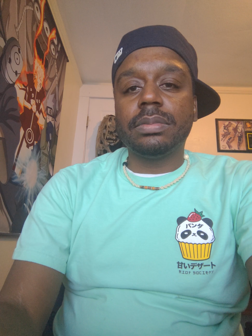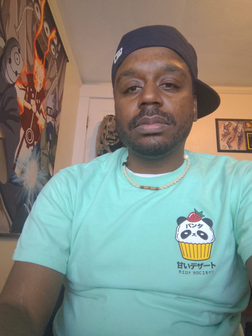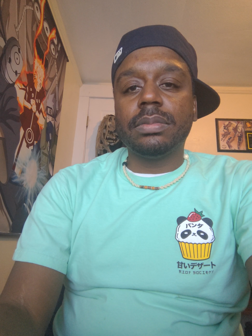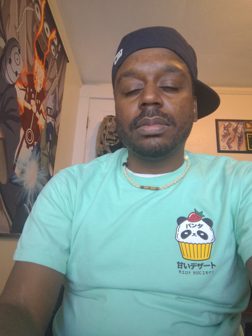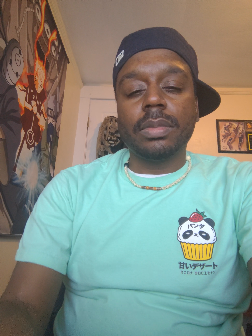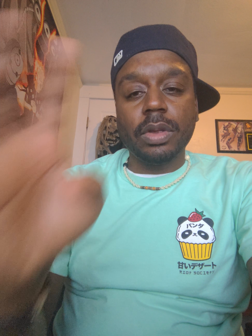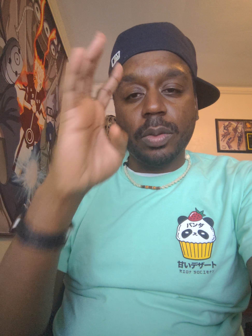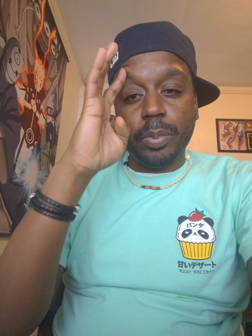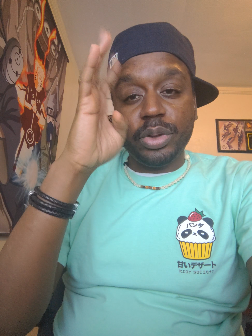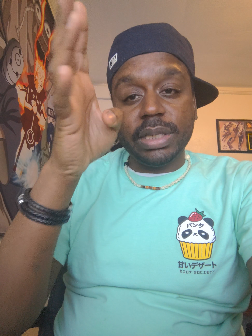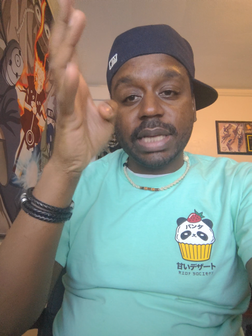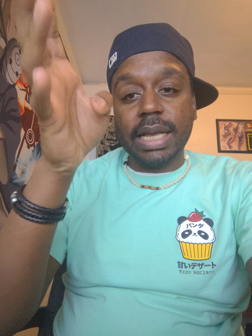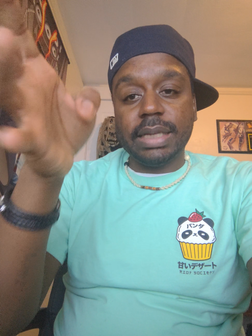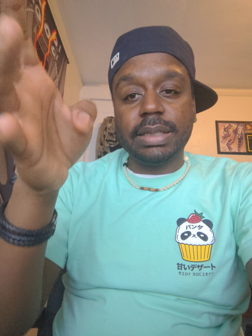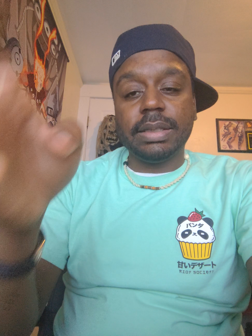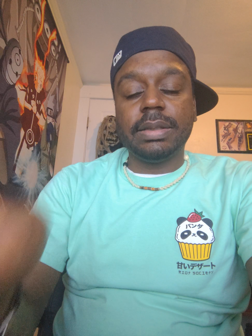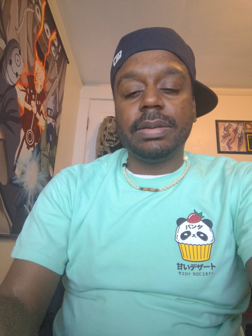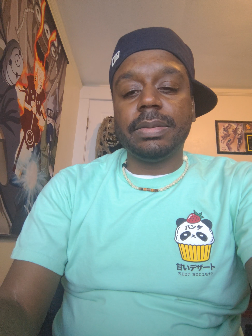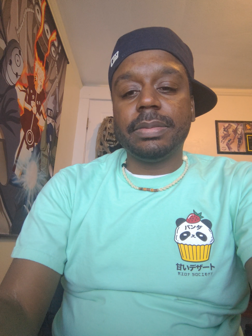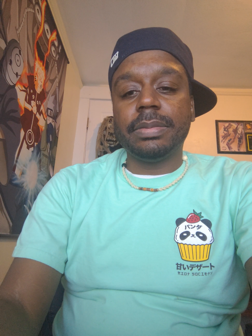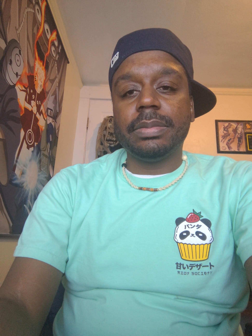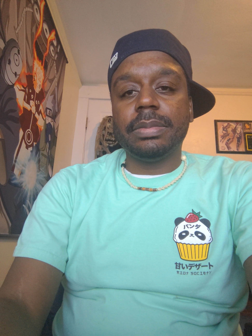pretend